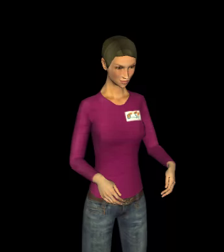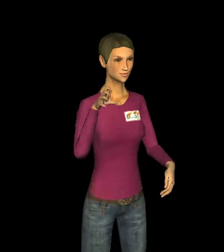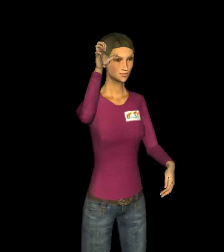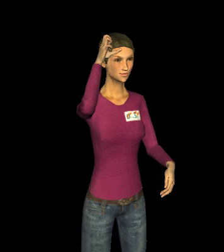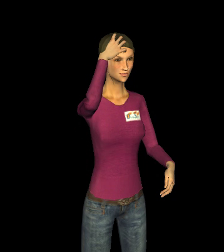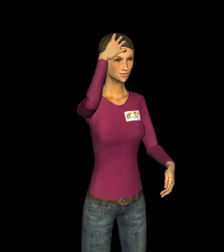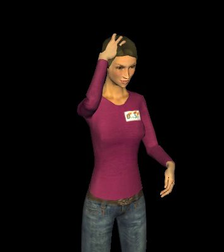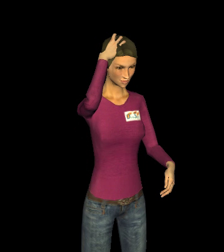أوت